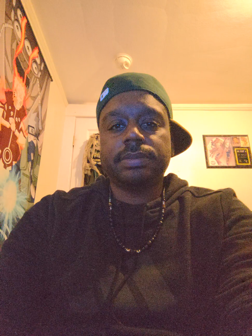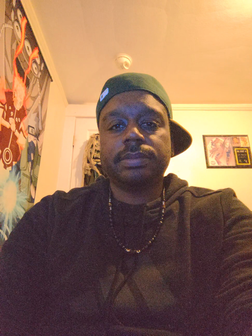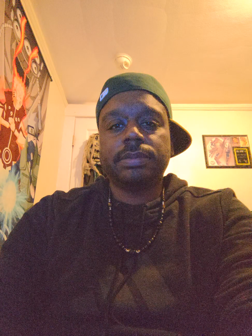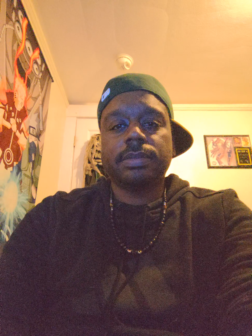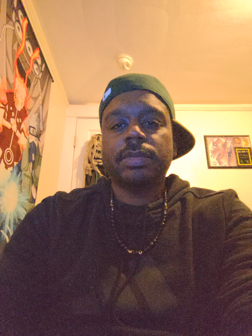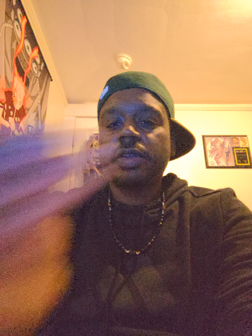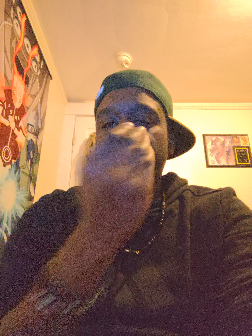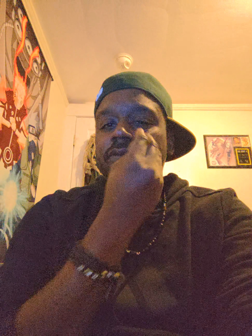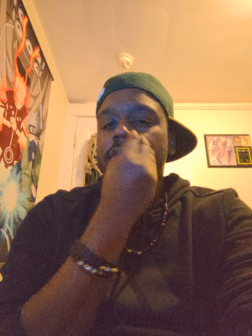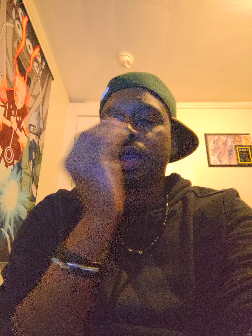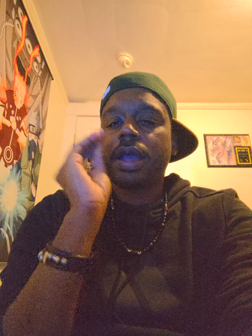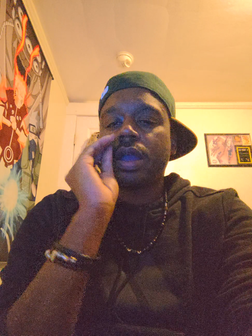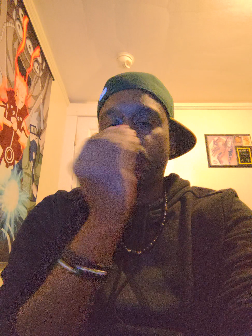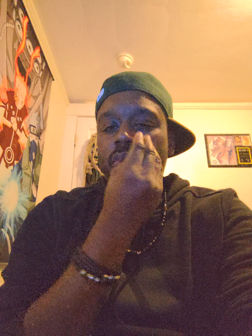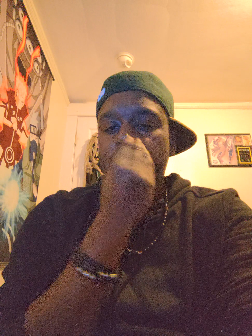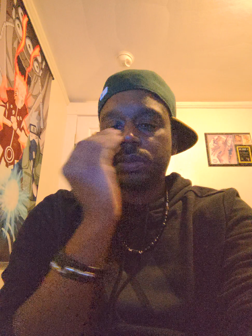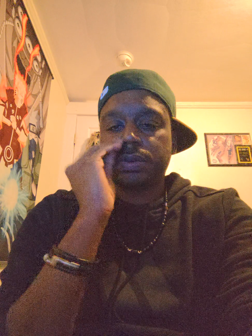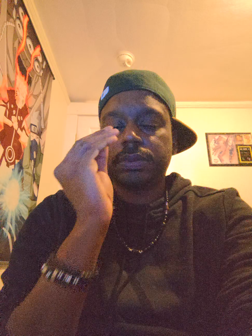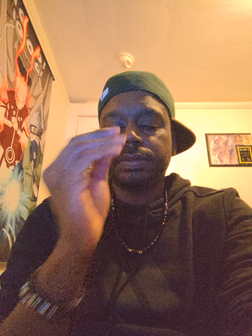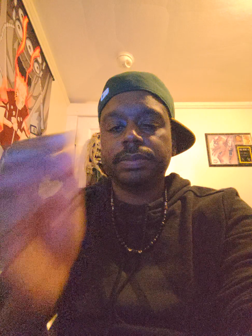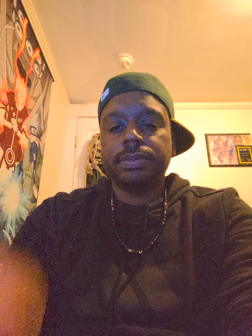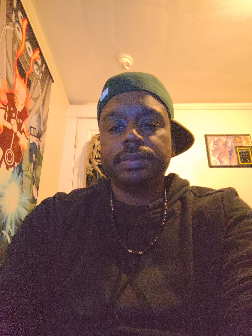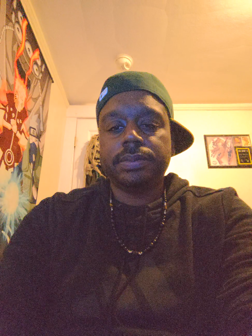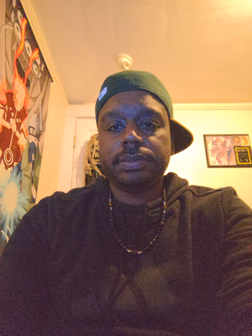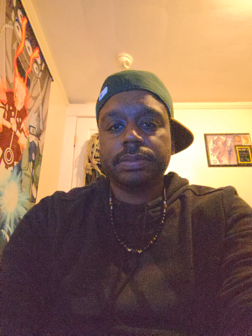flower